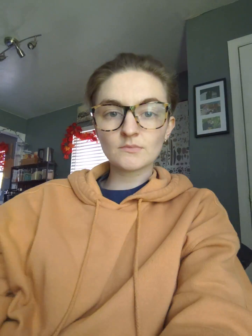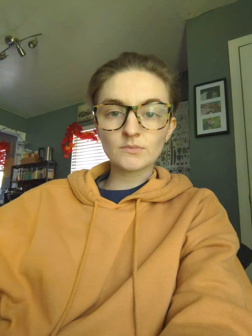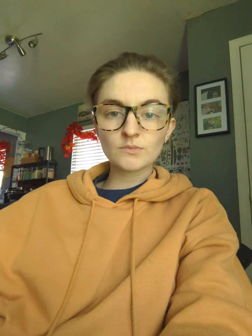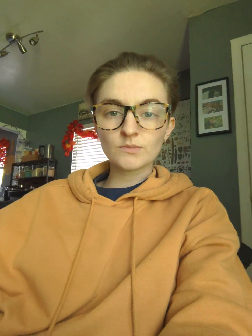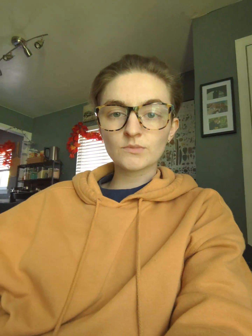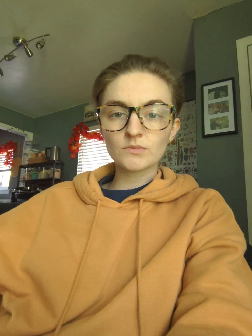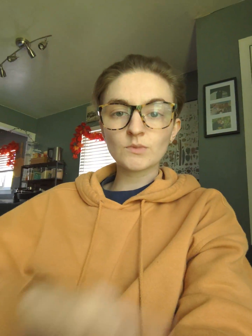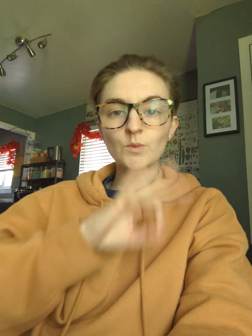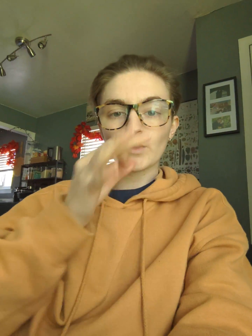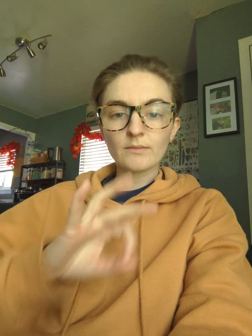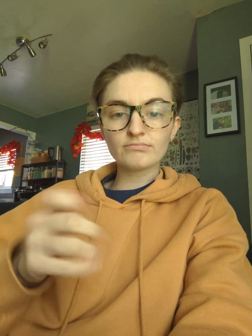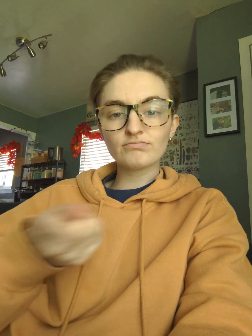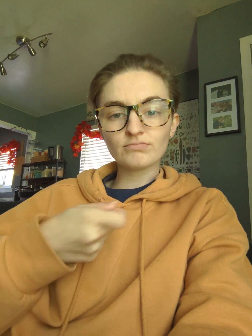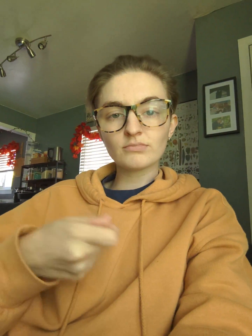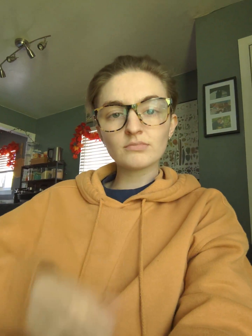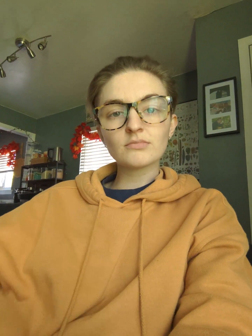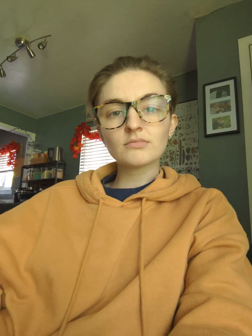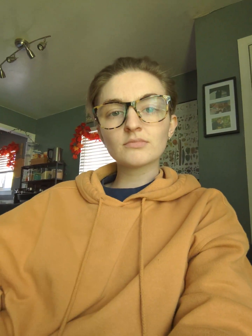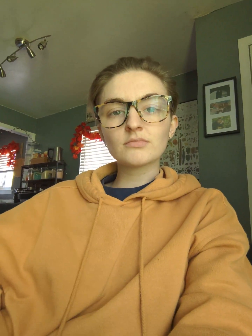hose